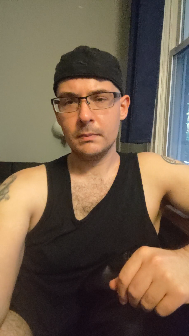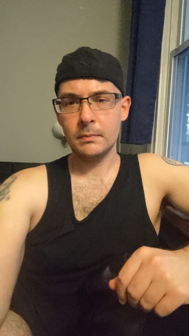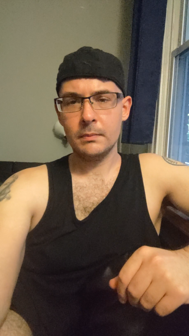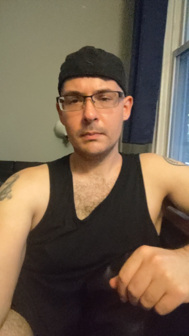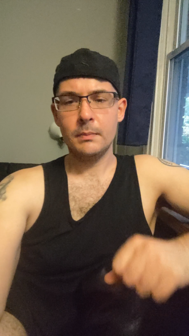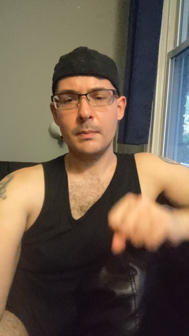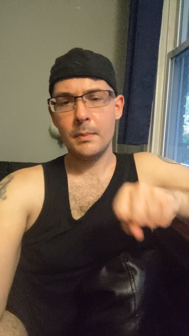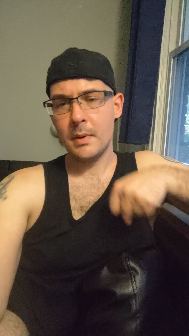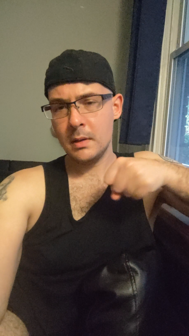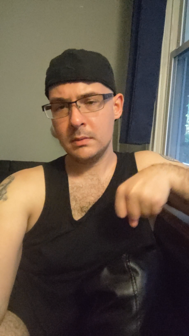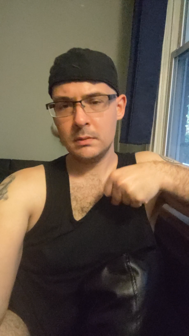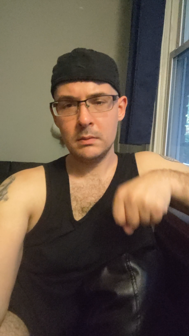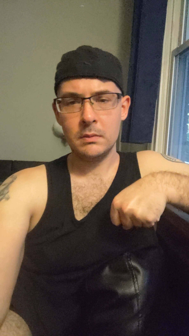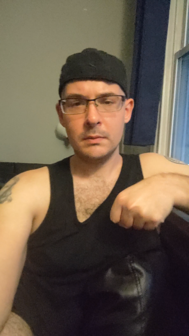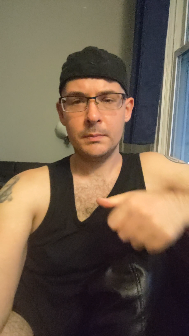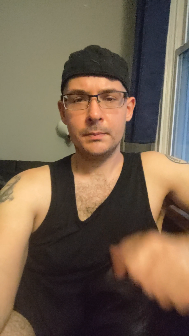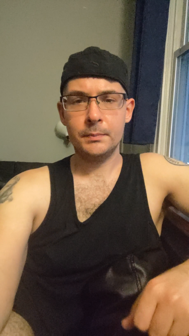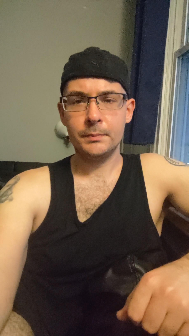bicycle